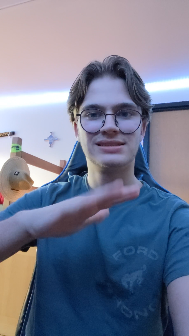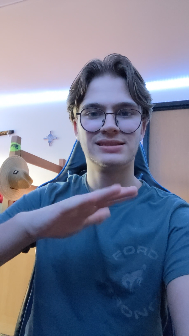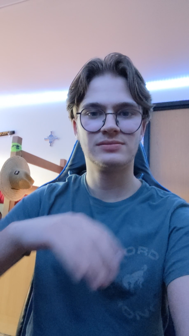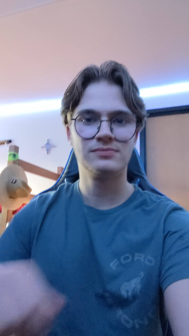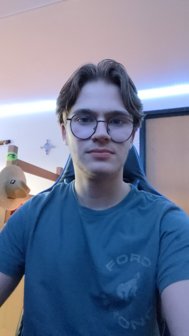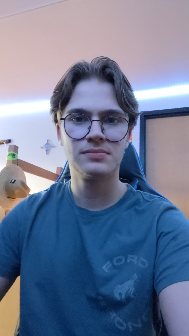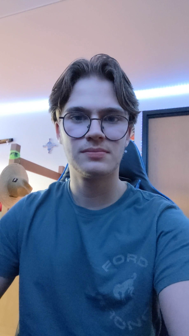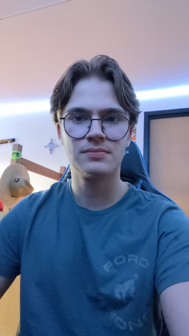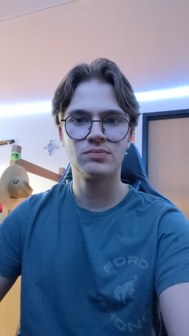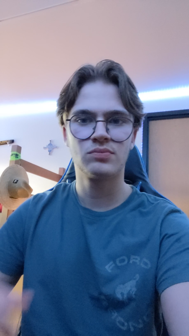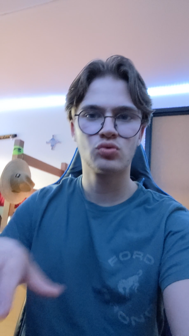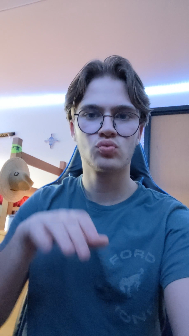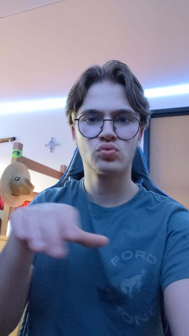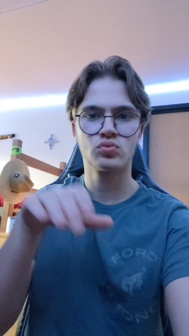does